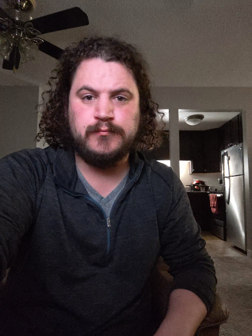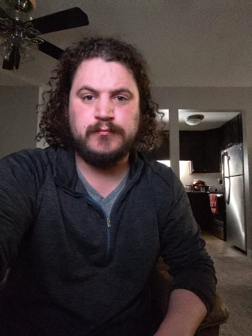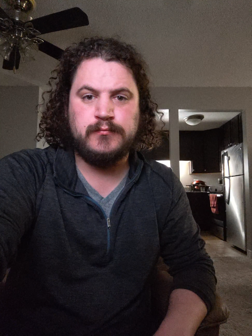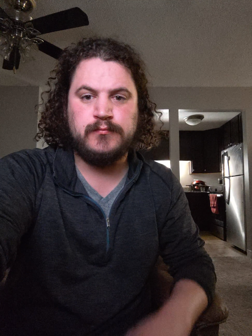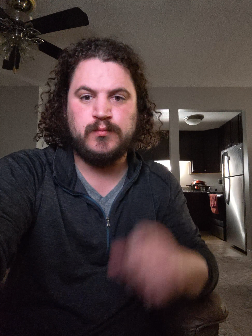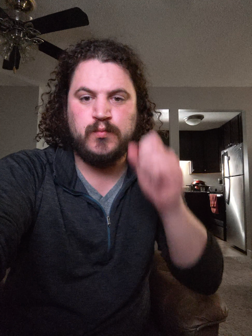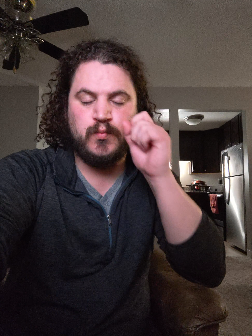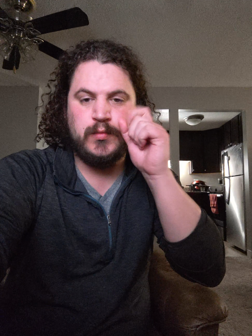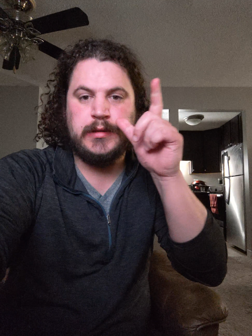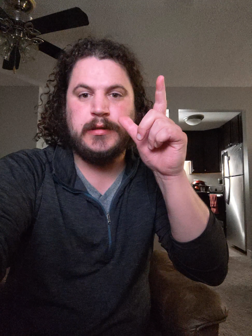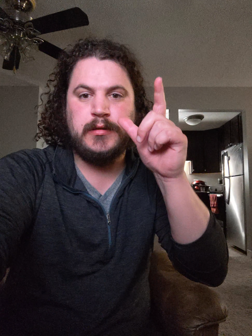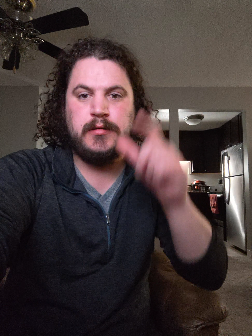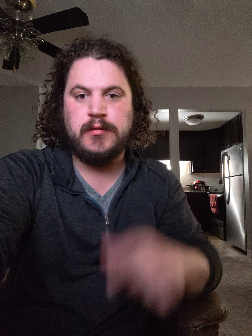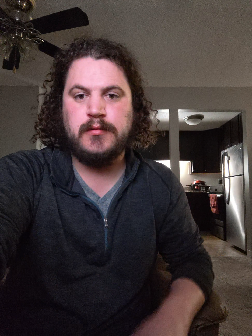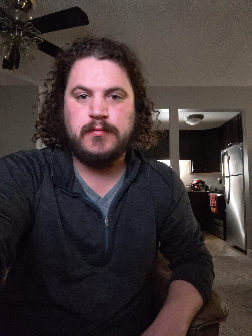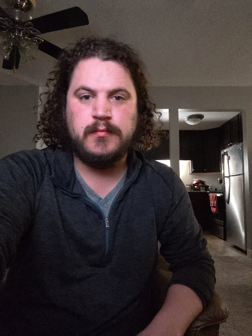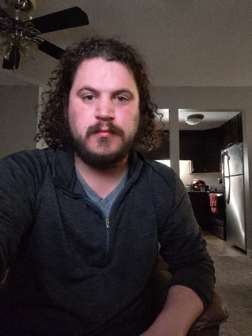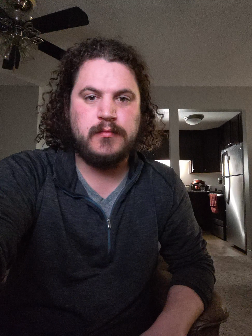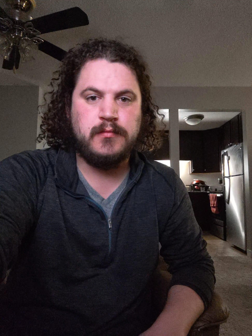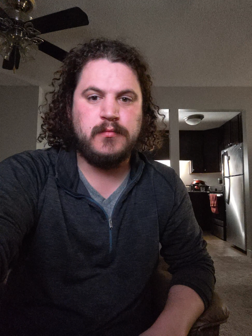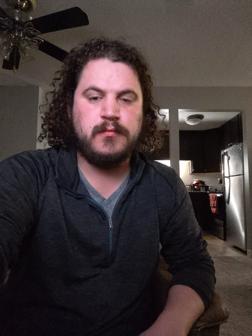awake